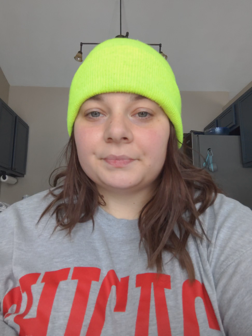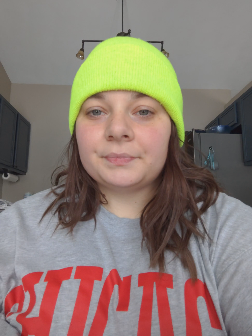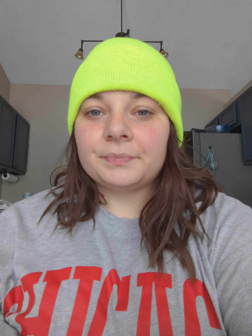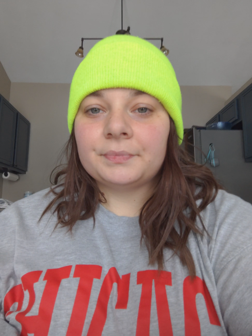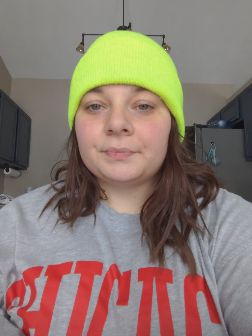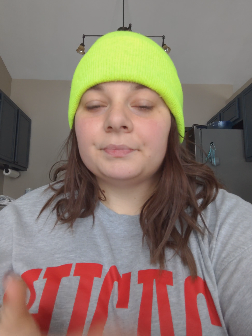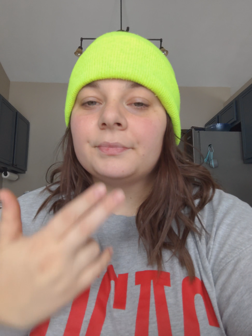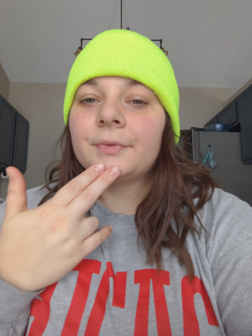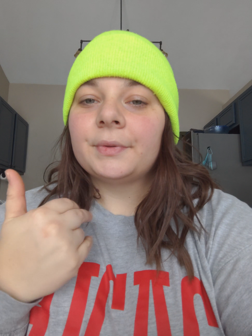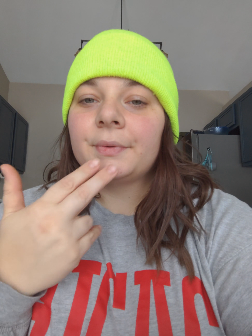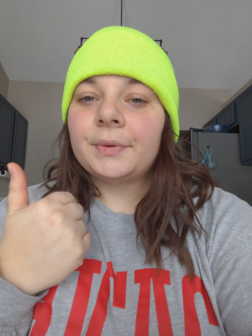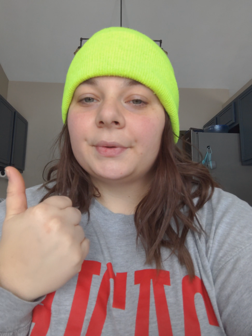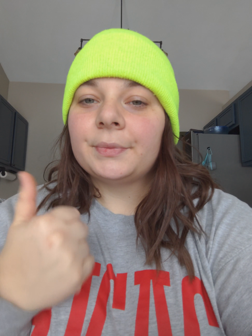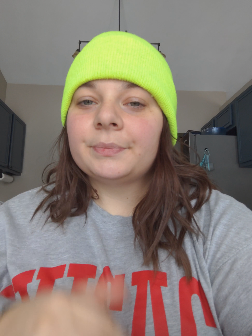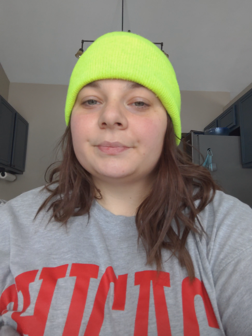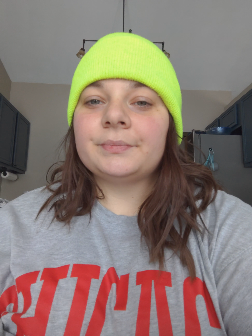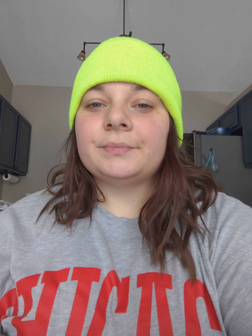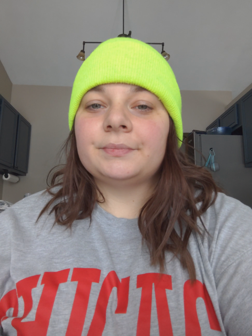cute